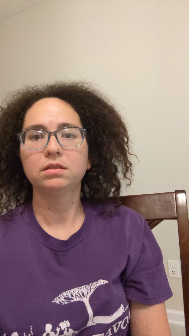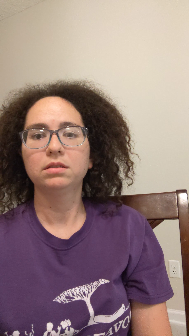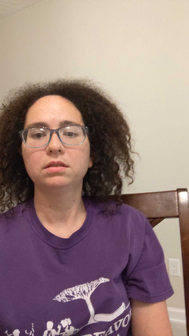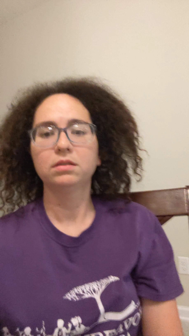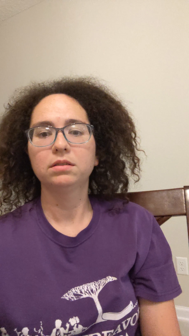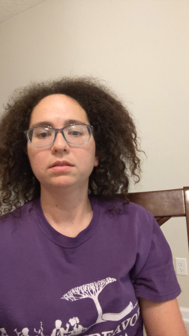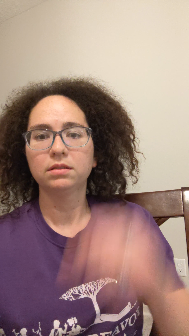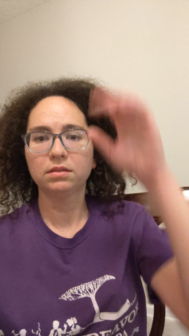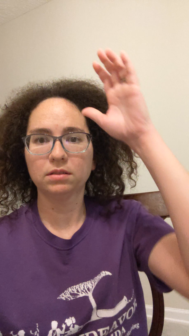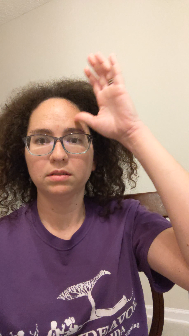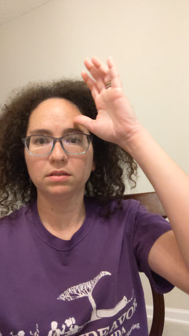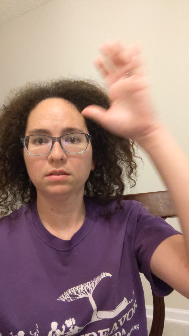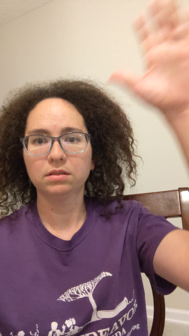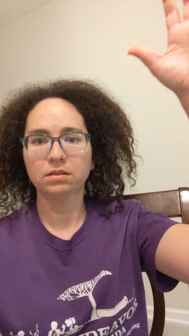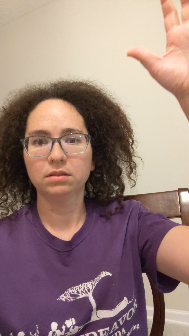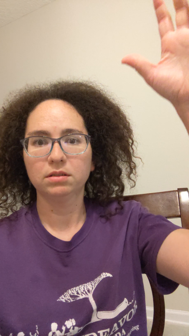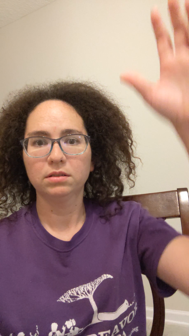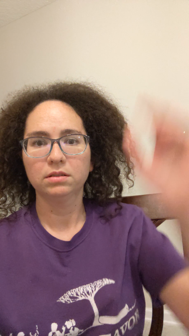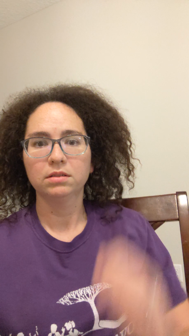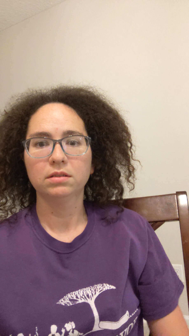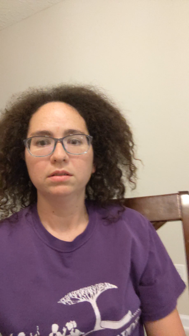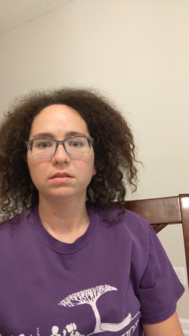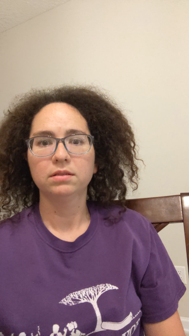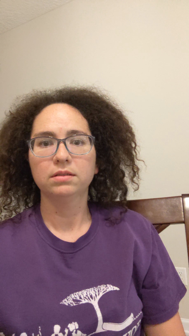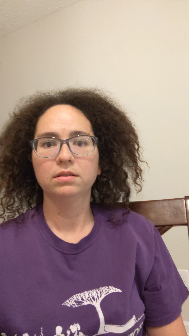deer